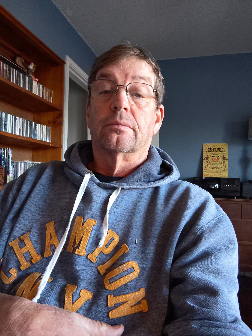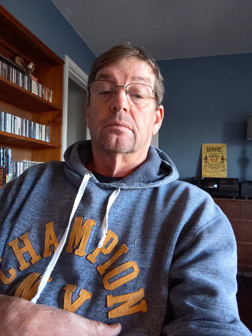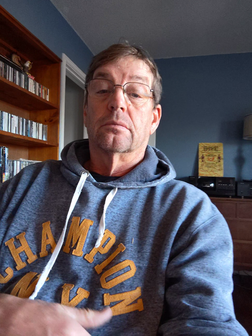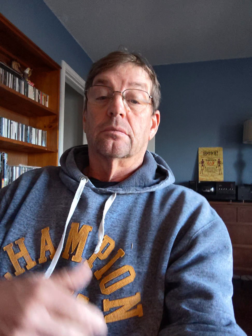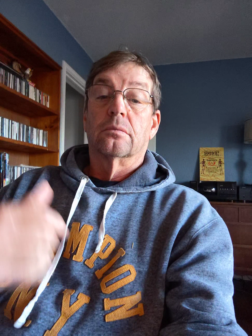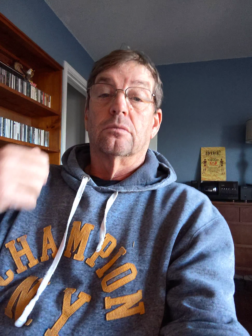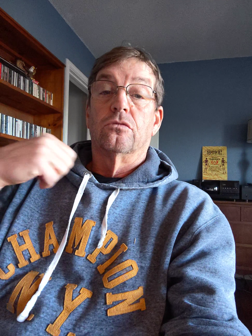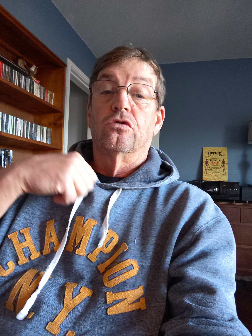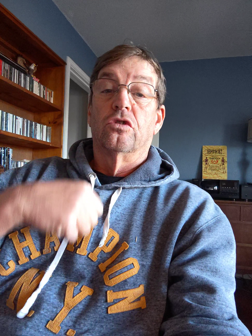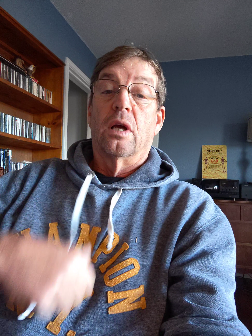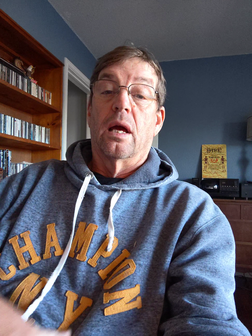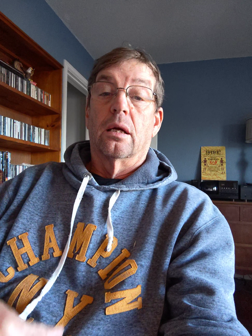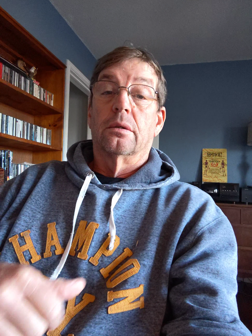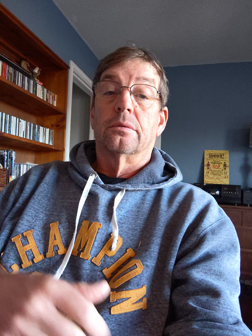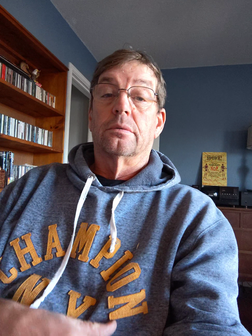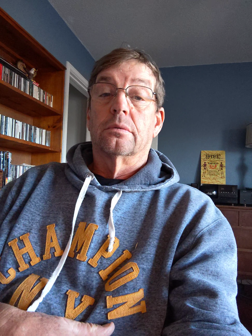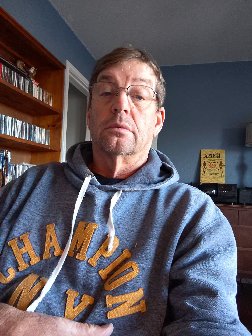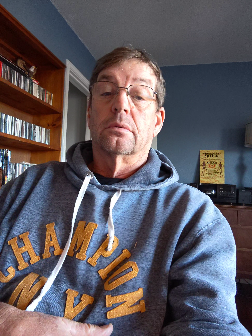jacket